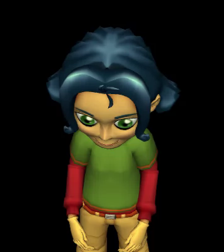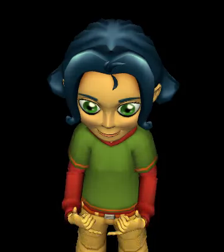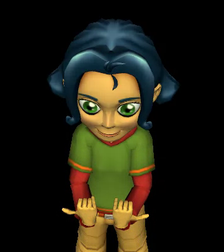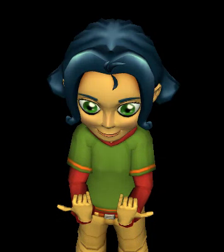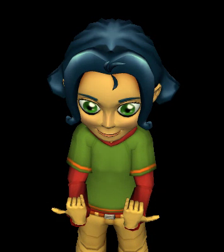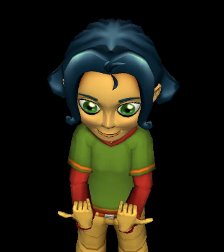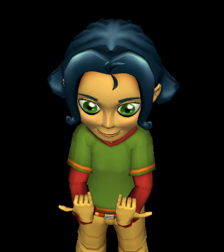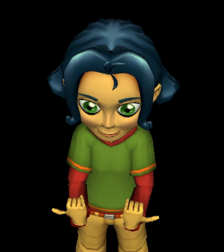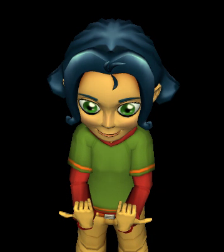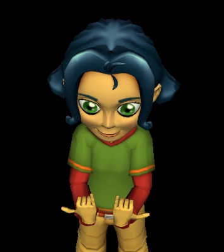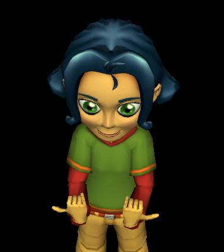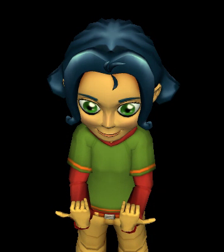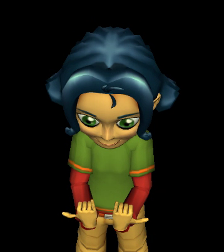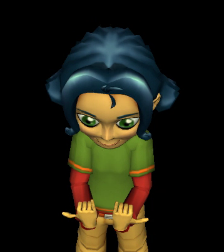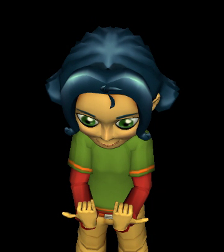لعبة